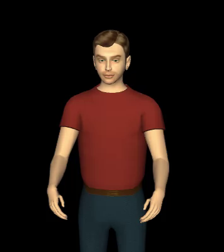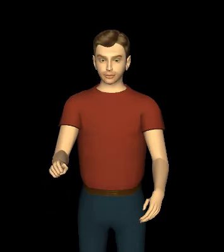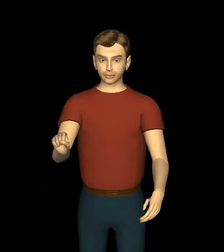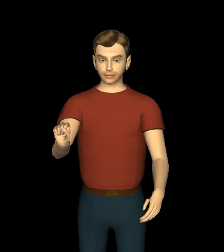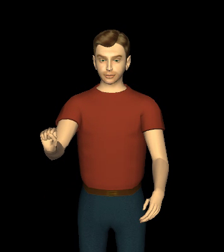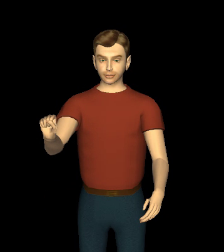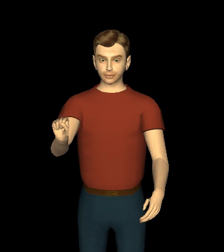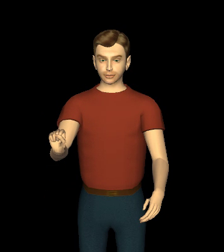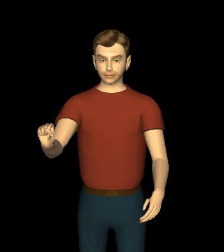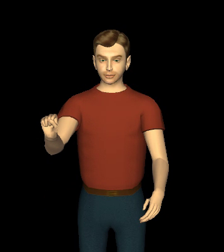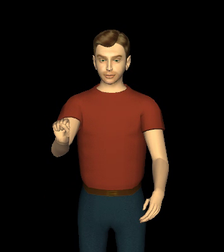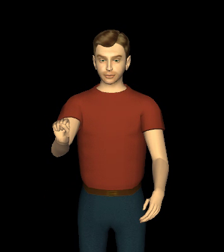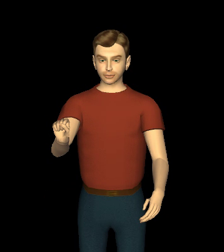السبت